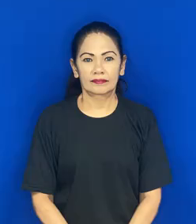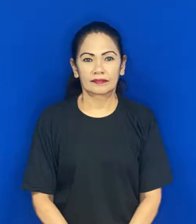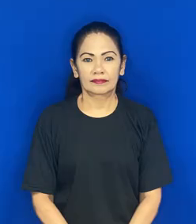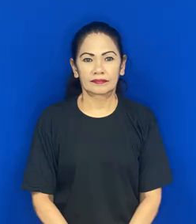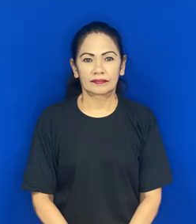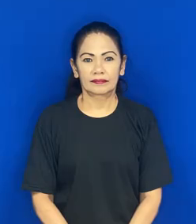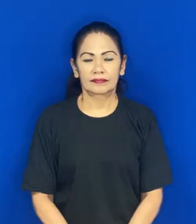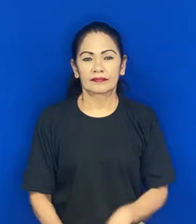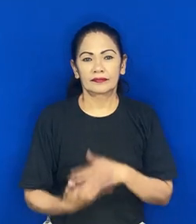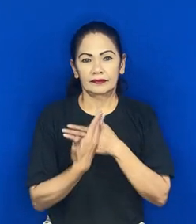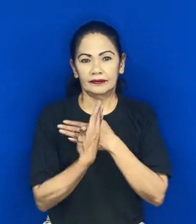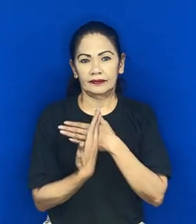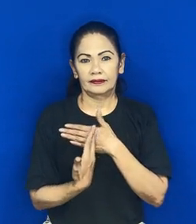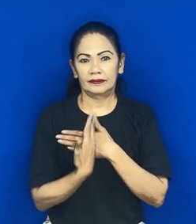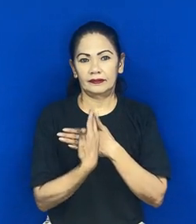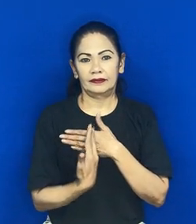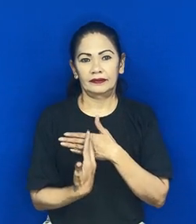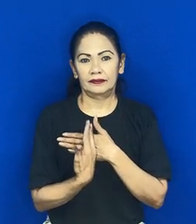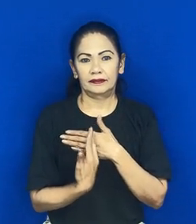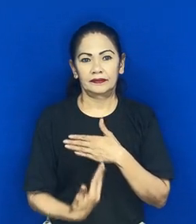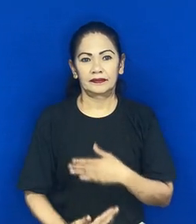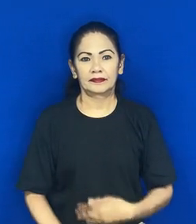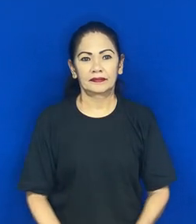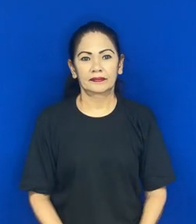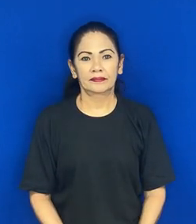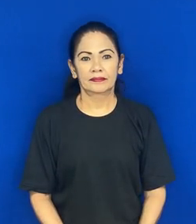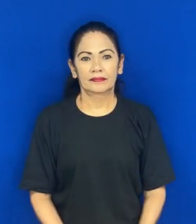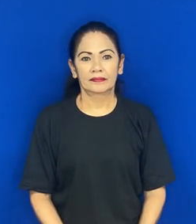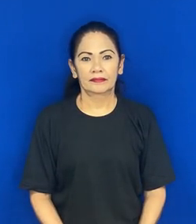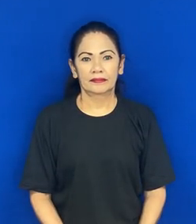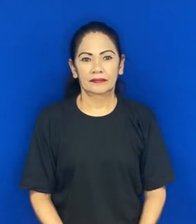bread